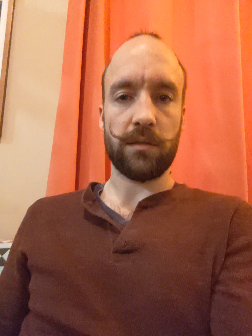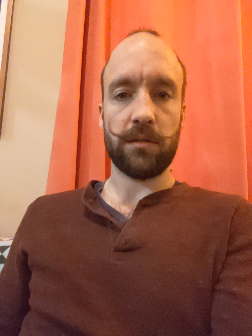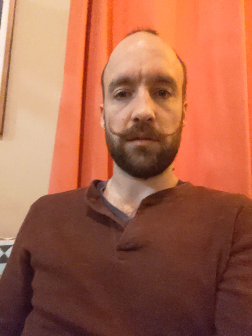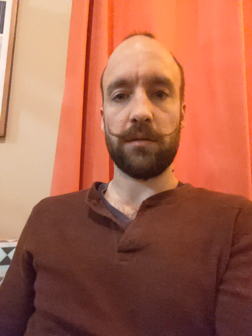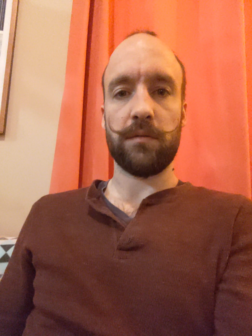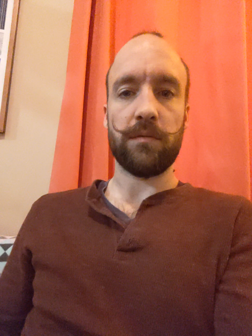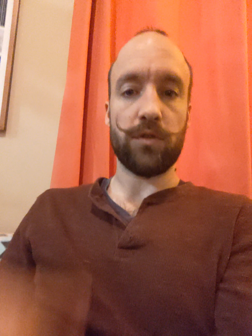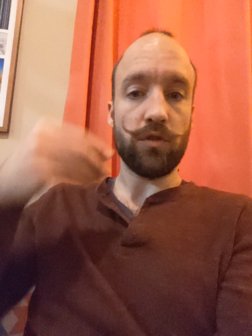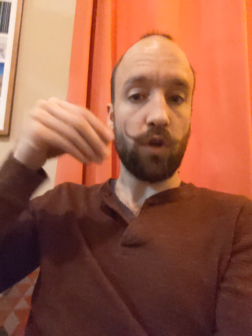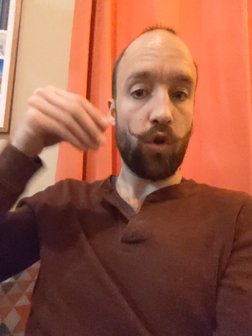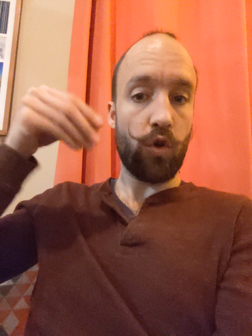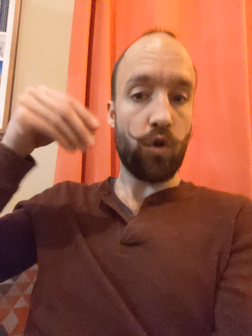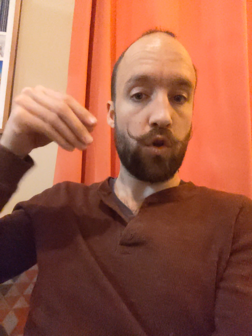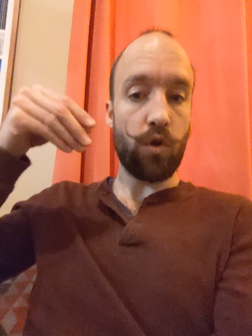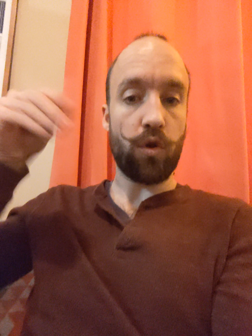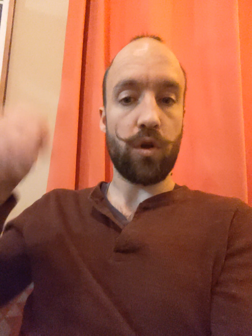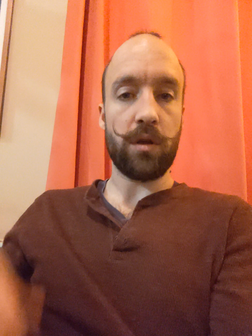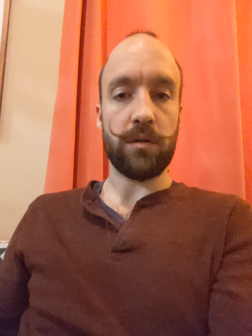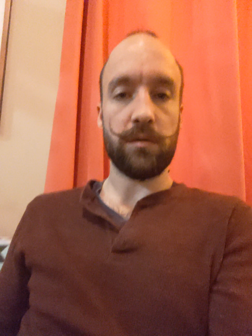store